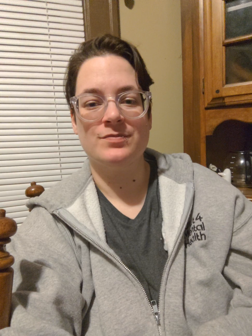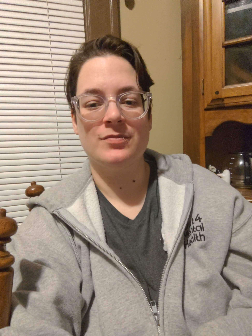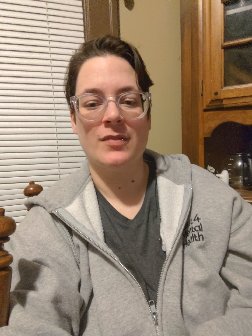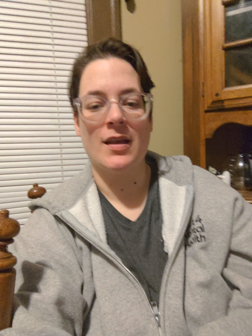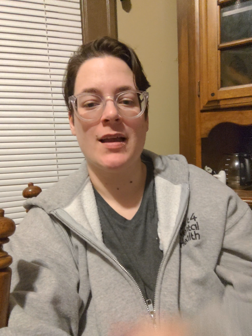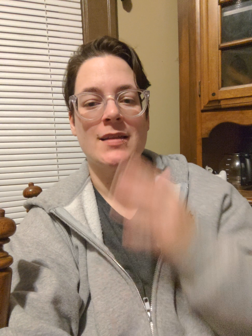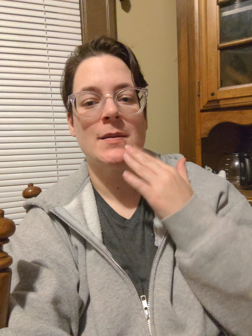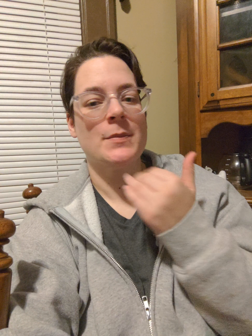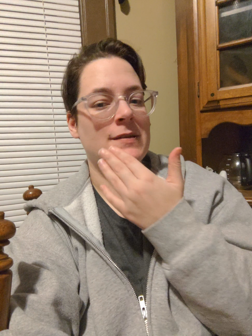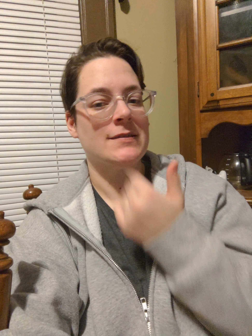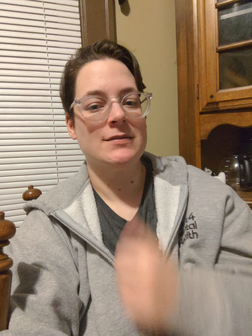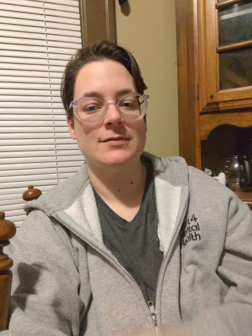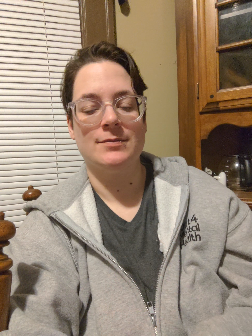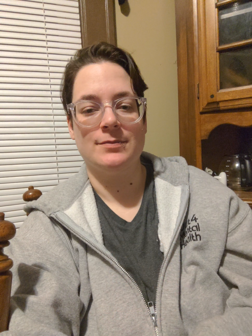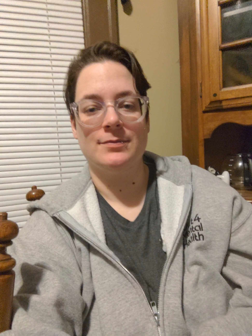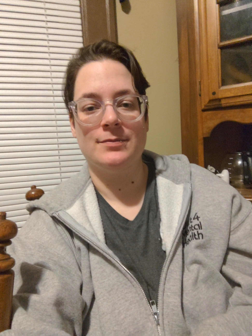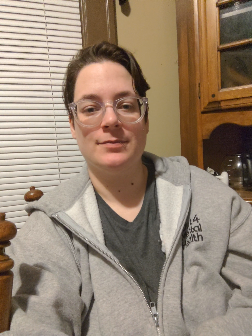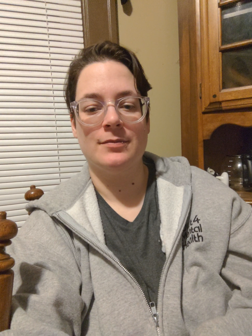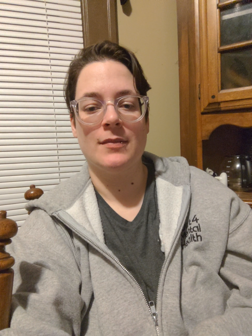napkin